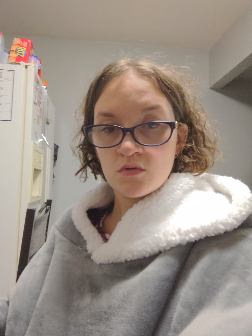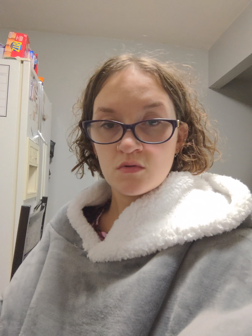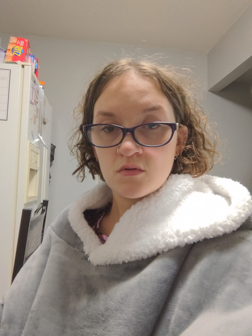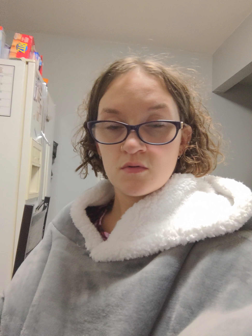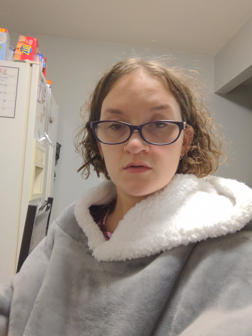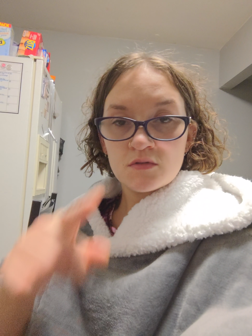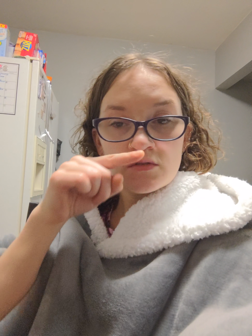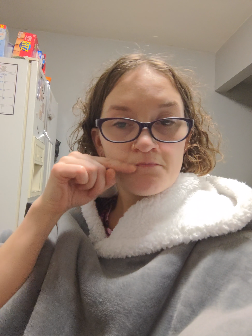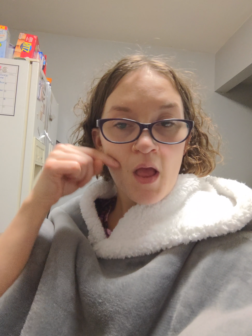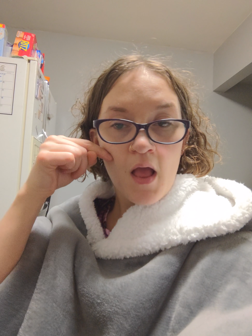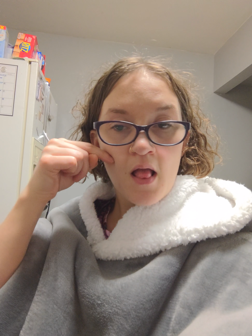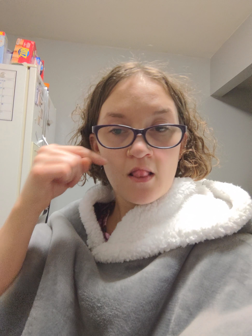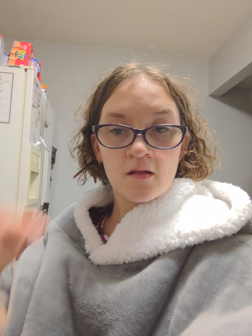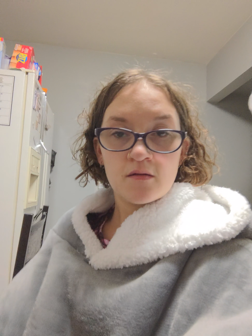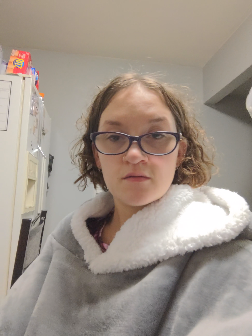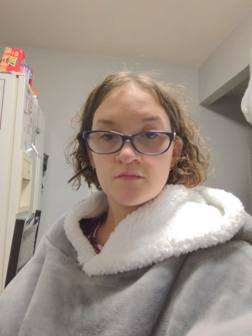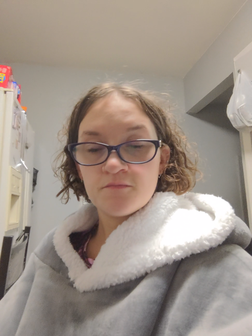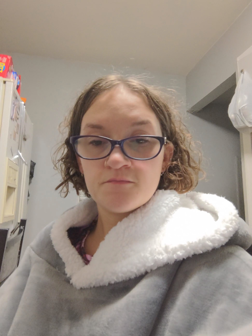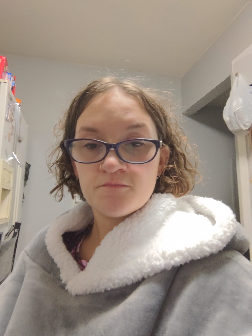smile